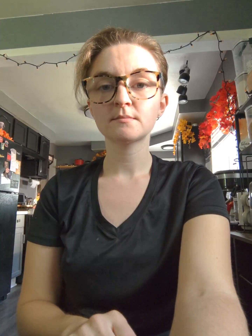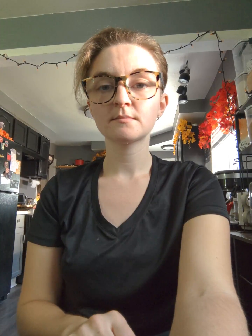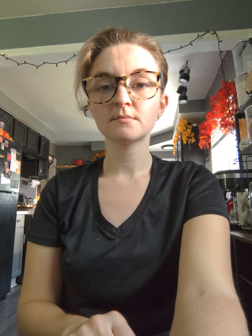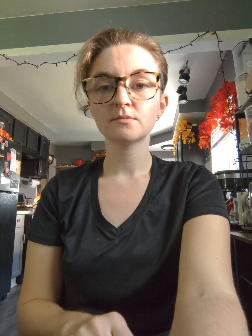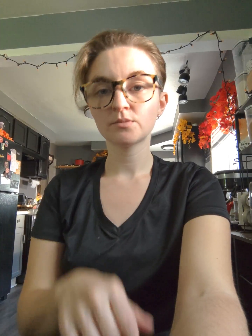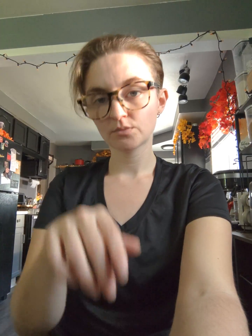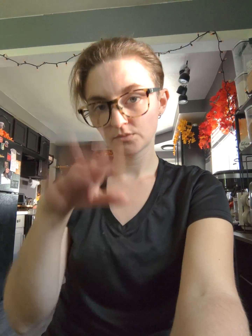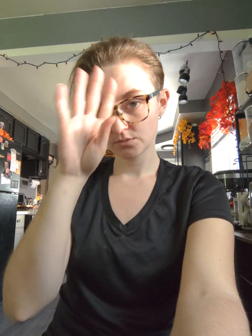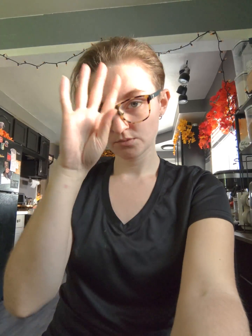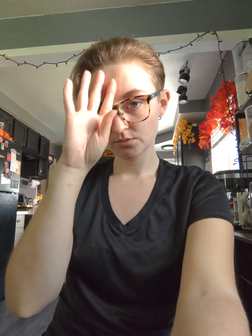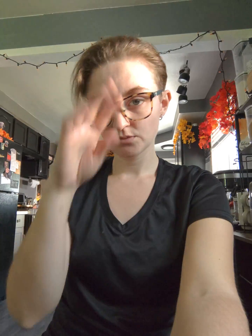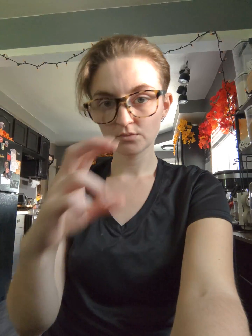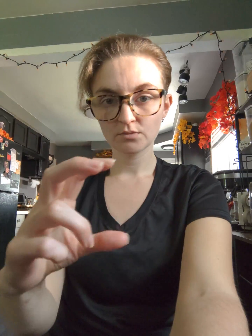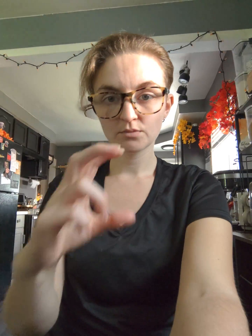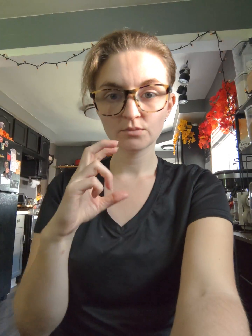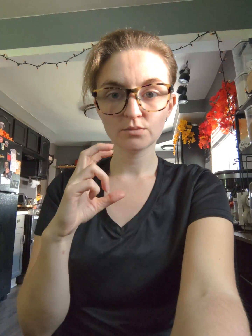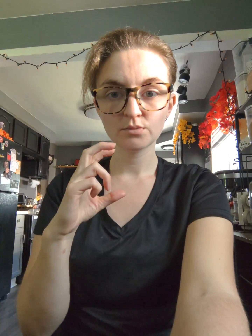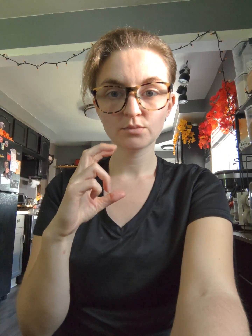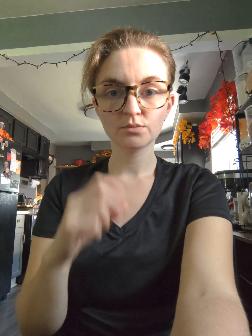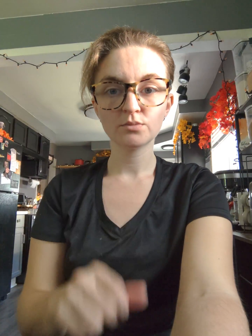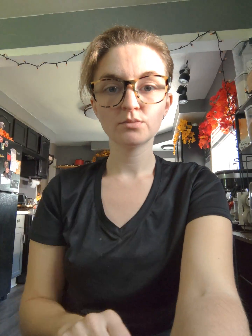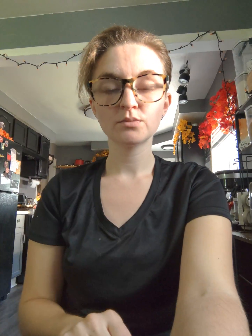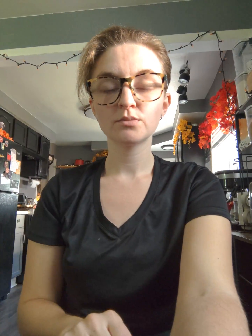fire truck